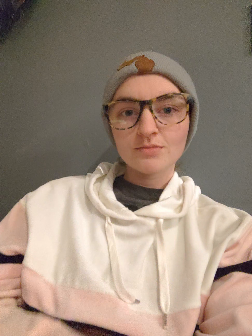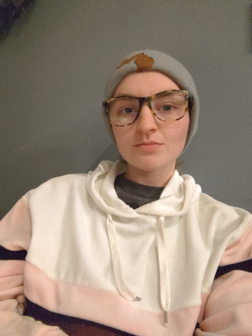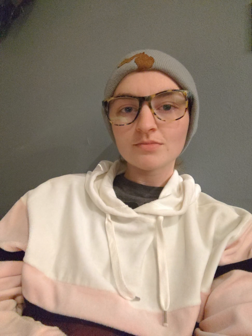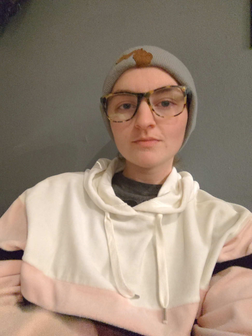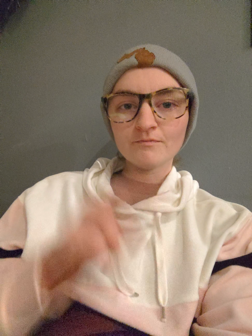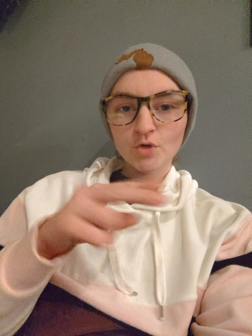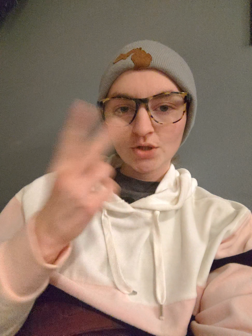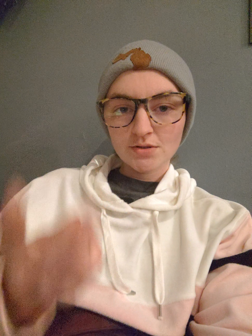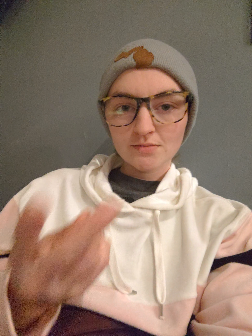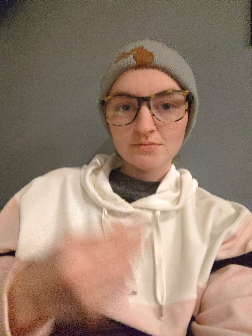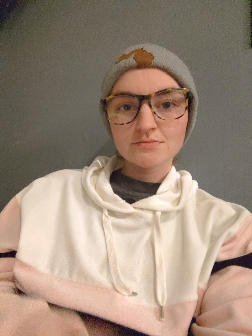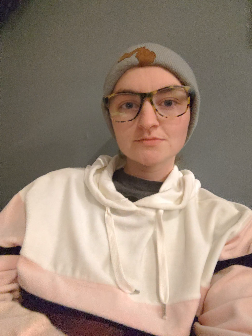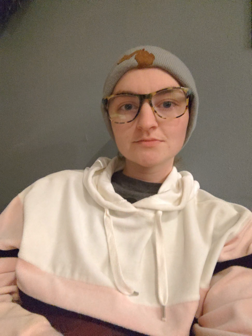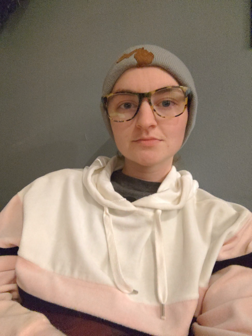fall